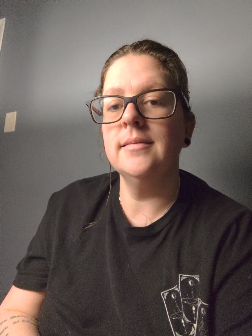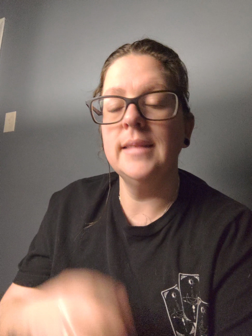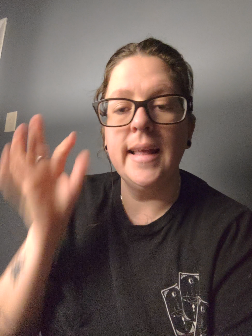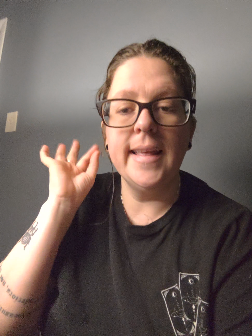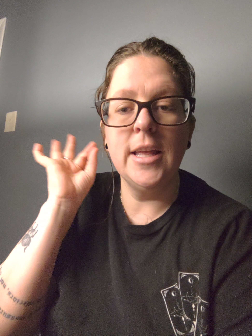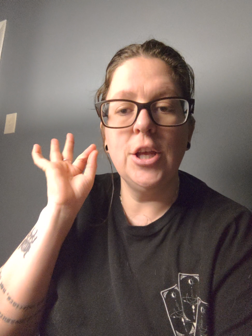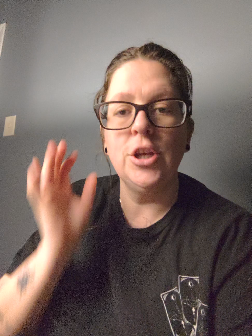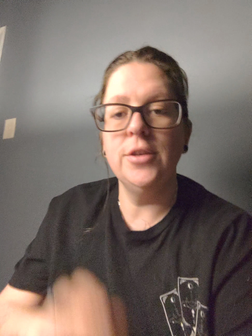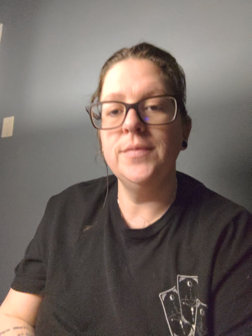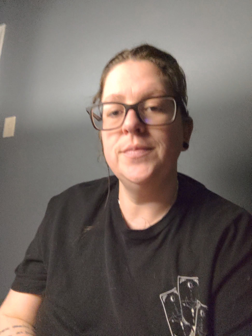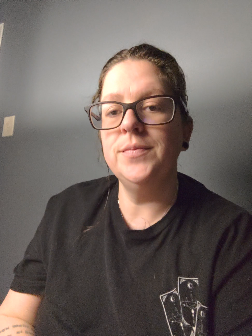hair